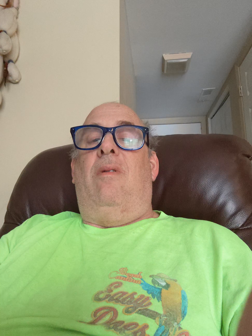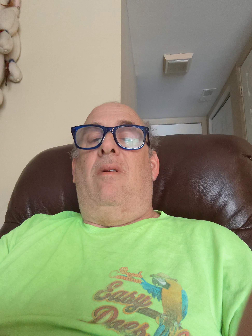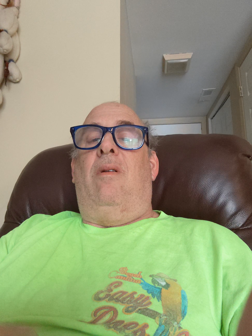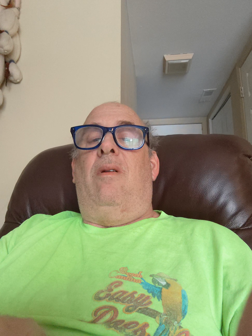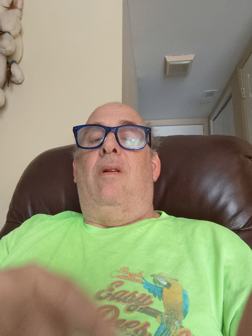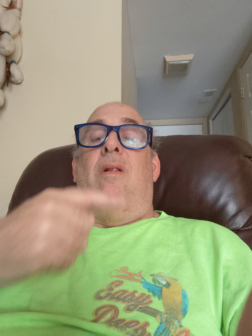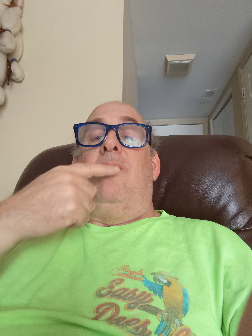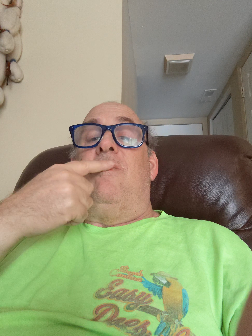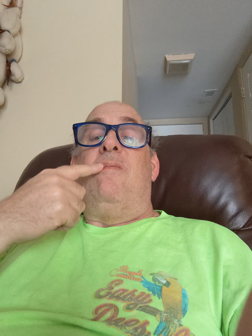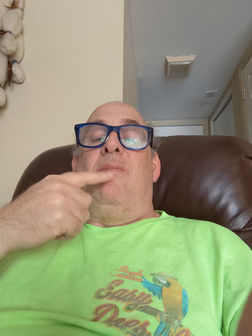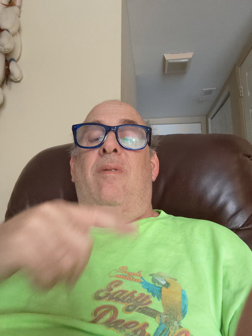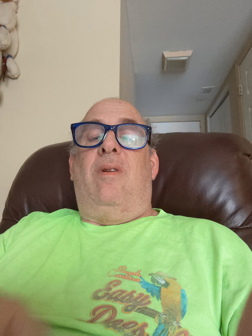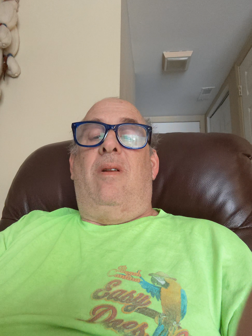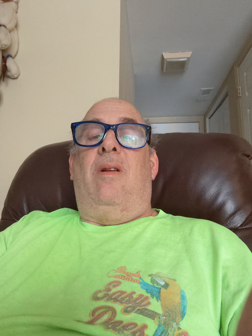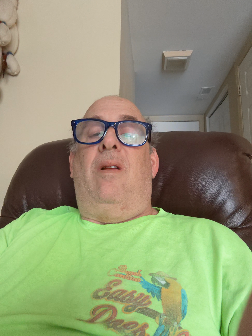lips